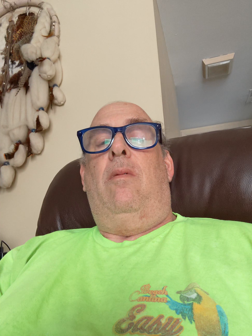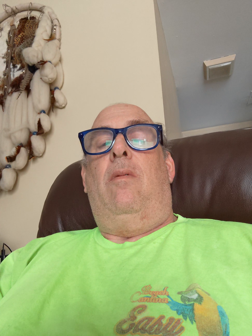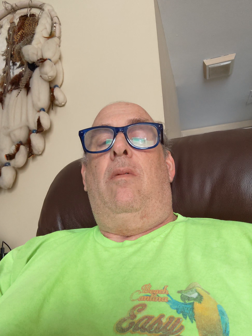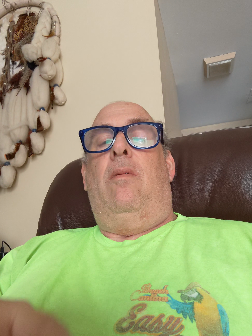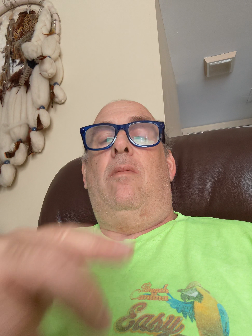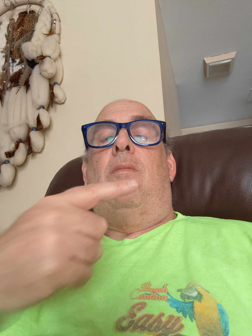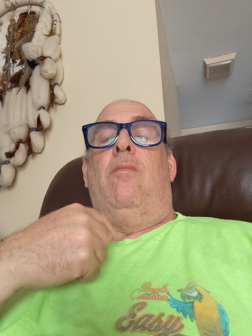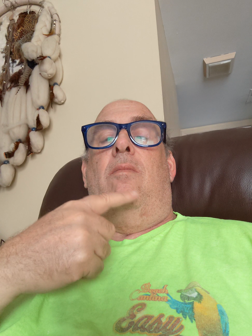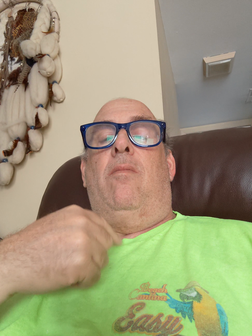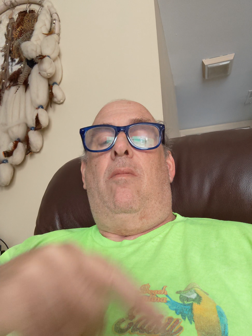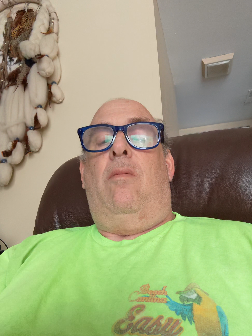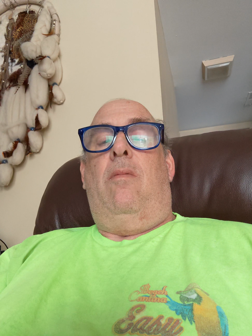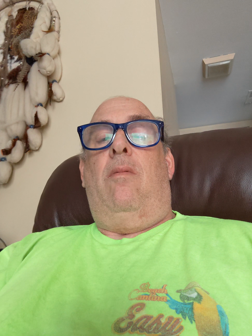red